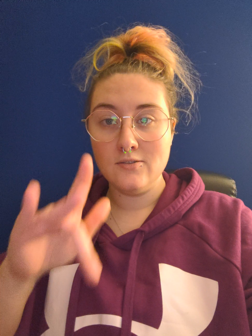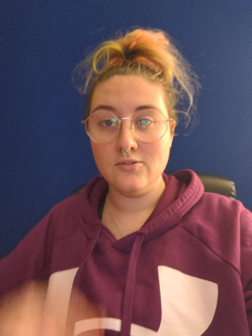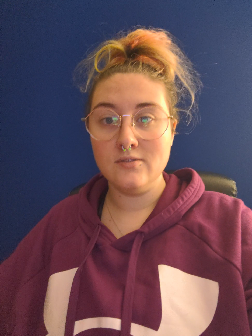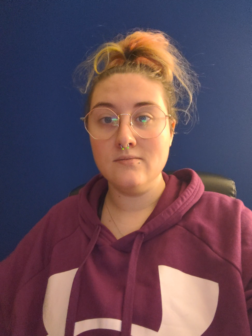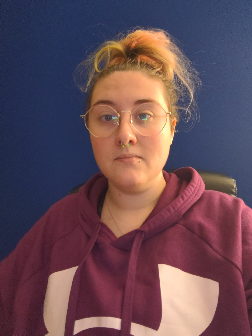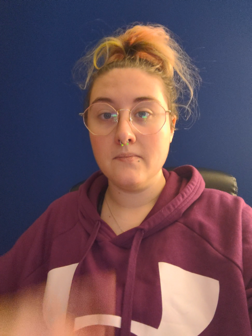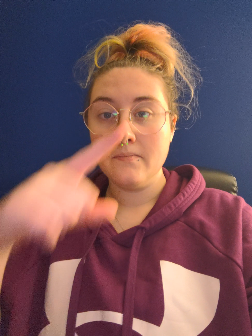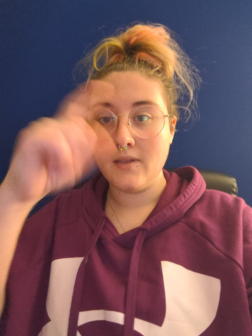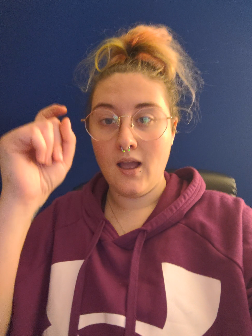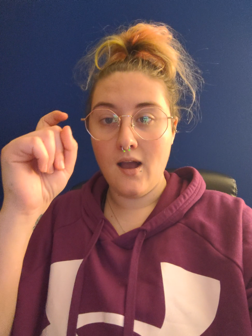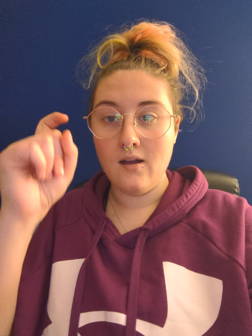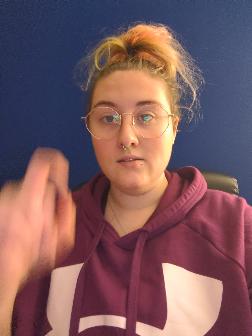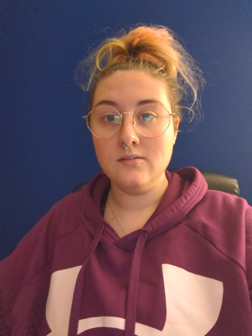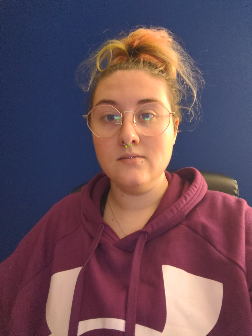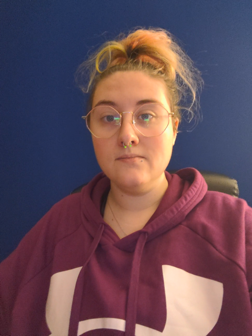because